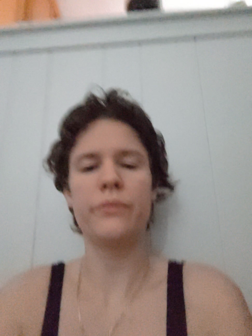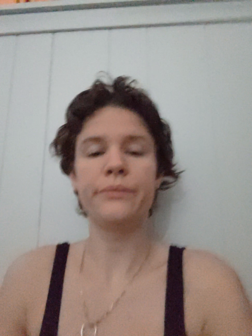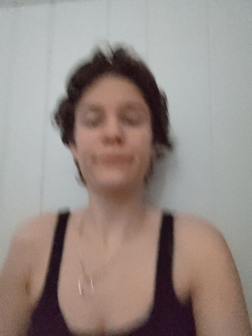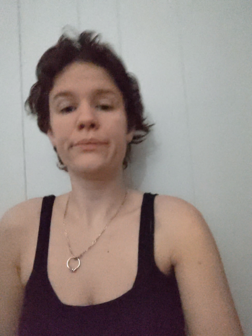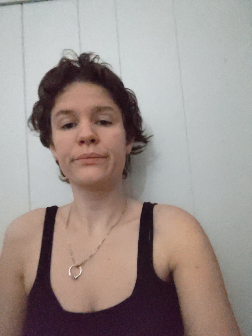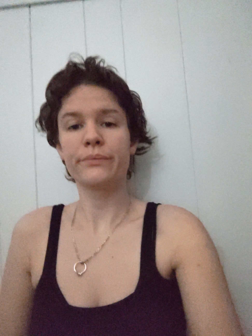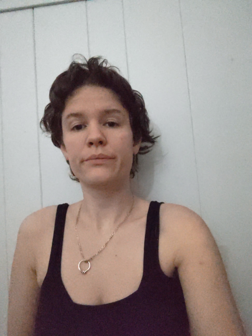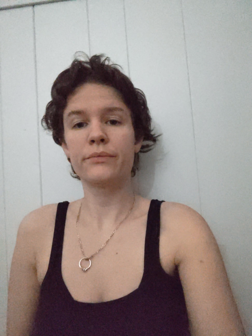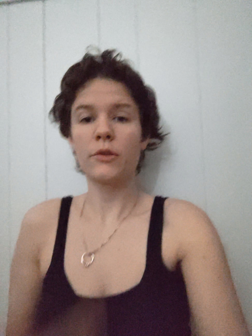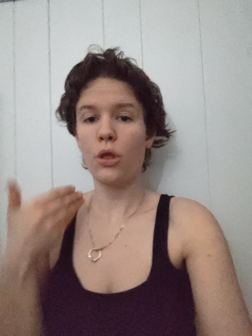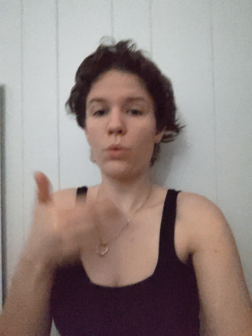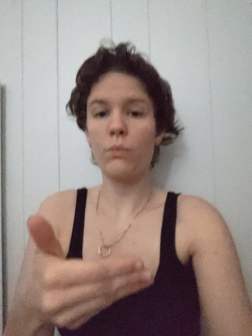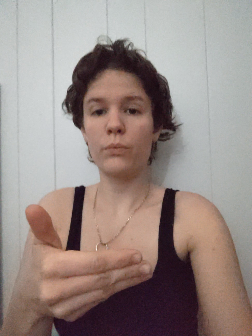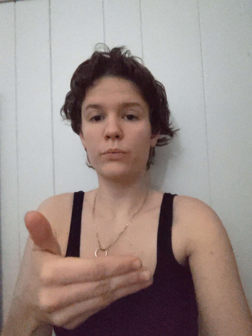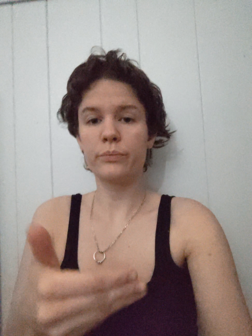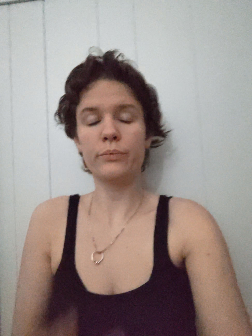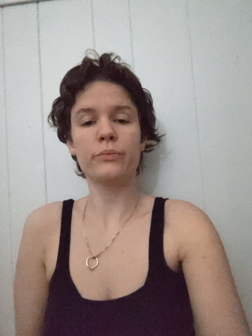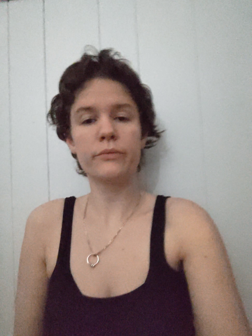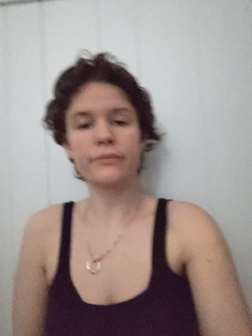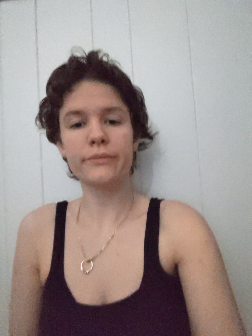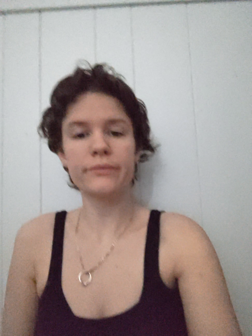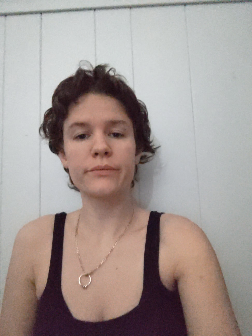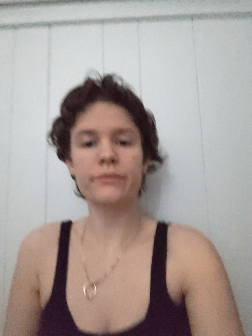close